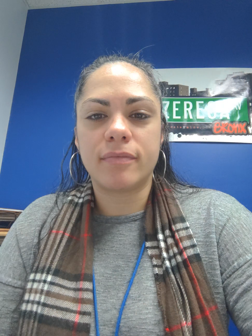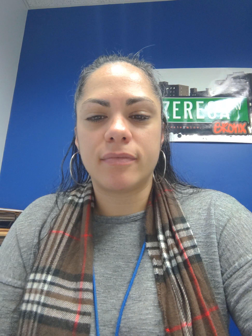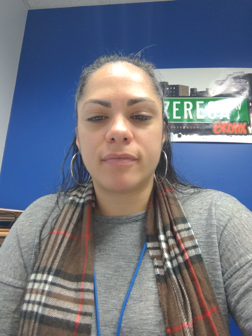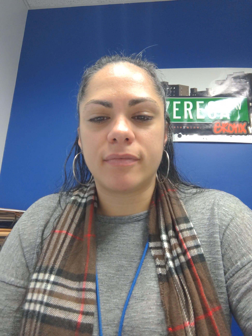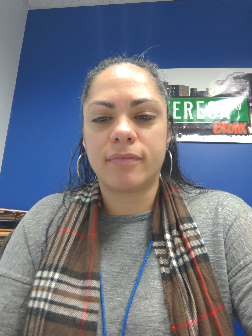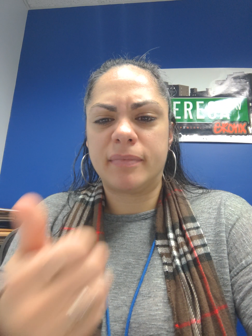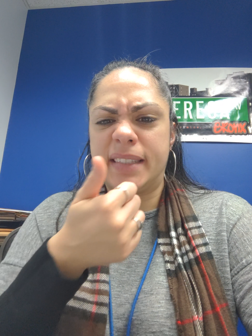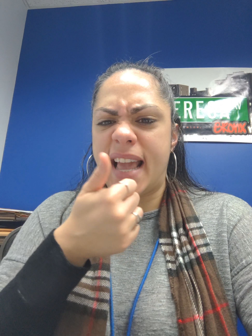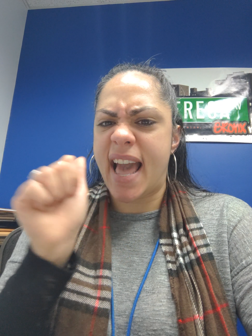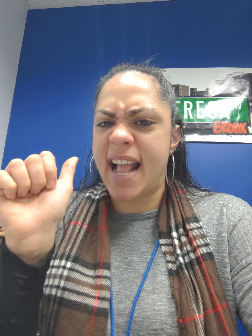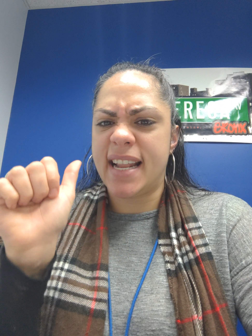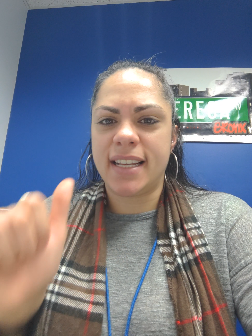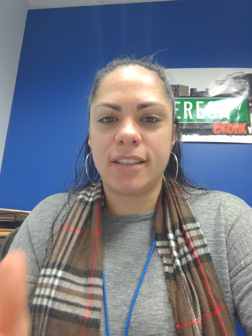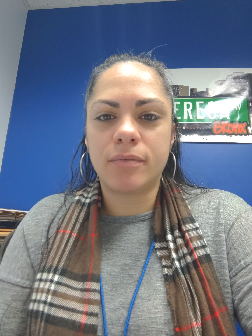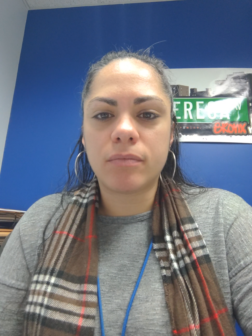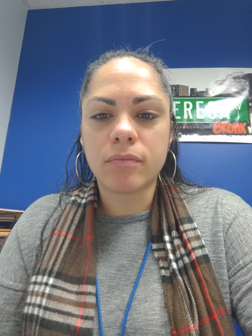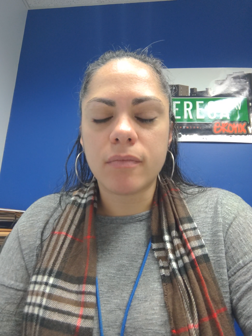any